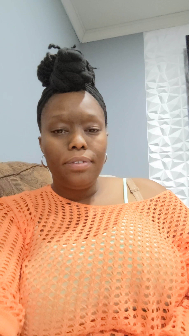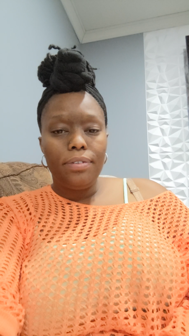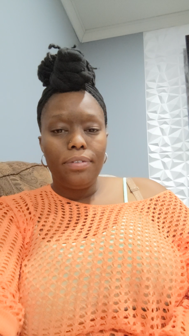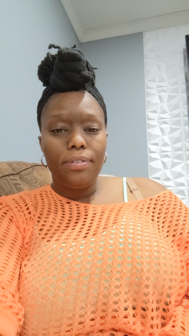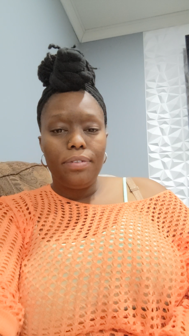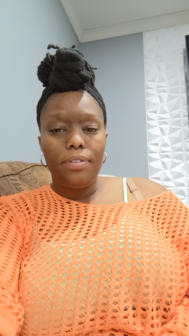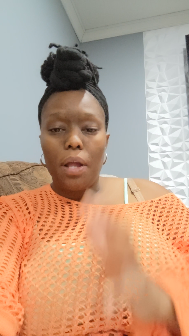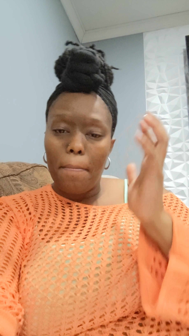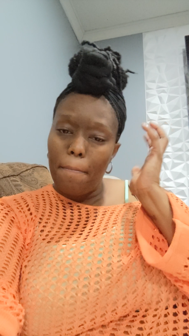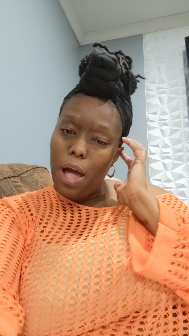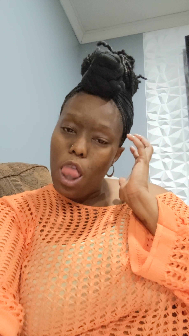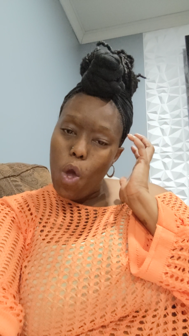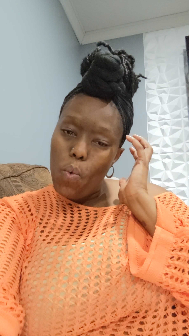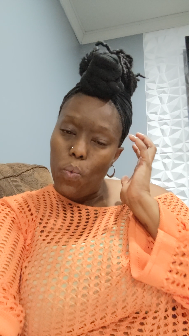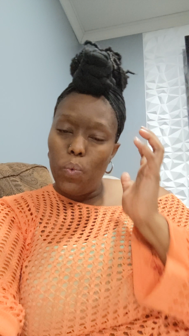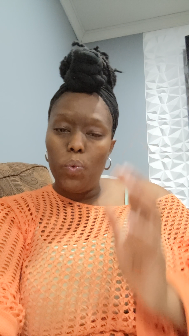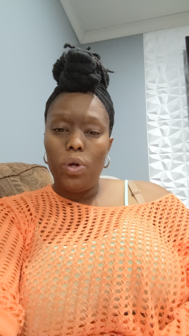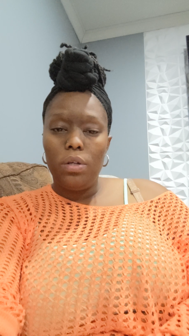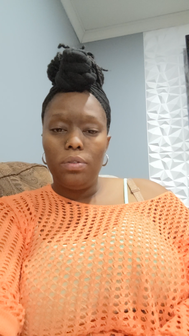pillow